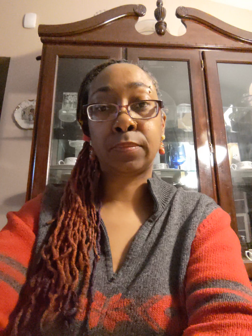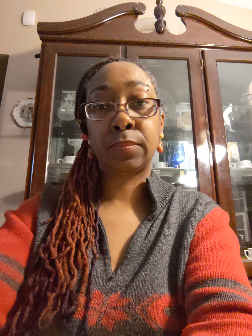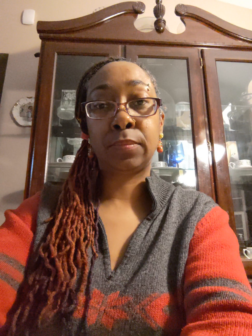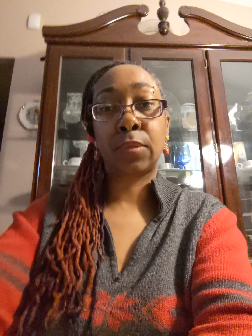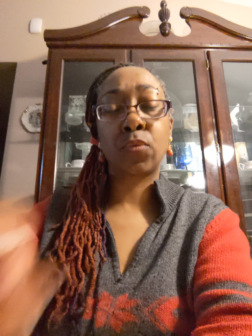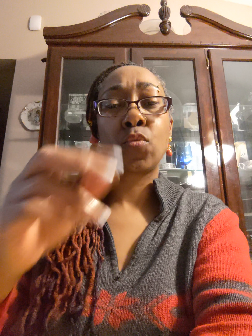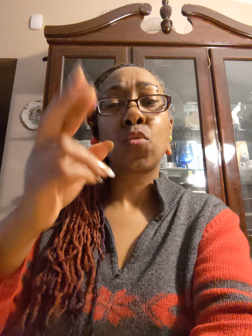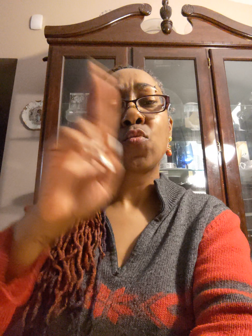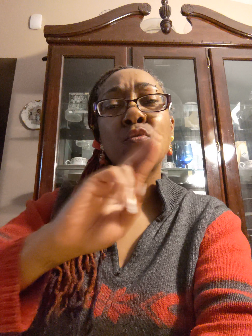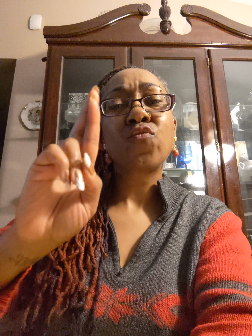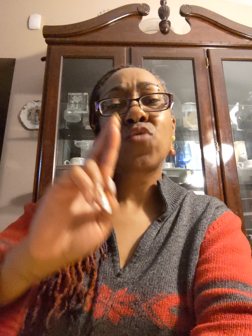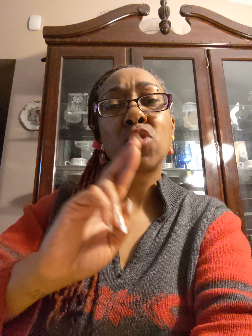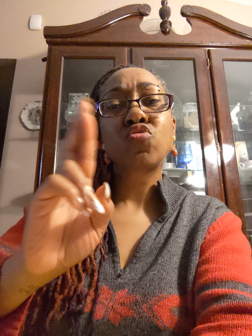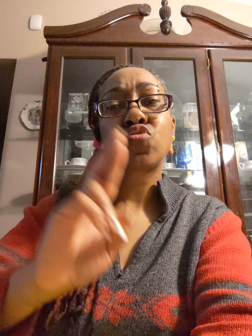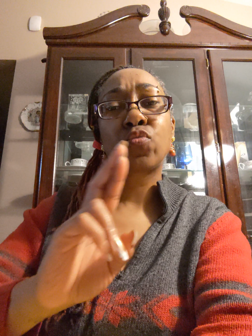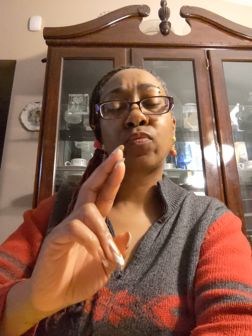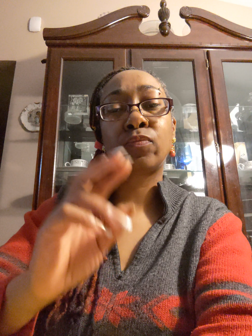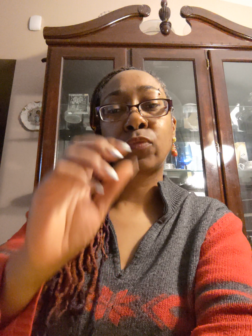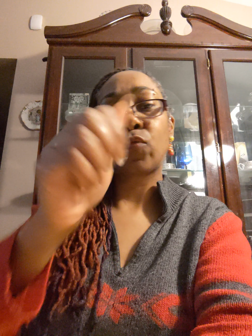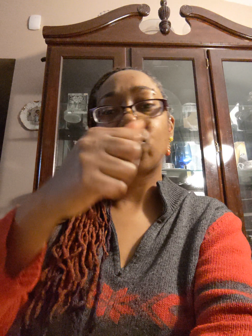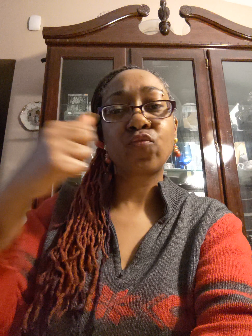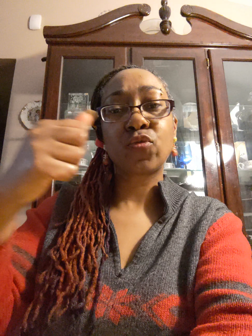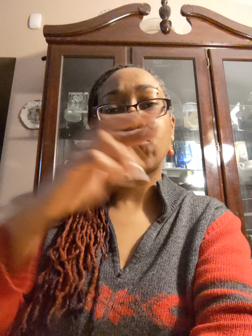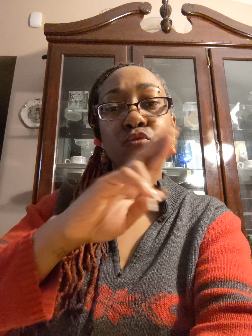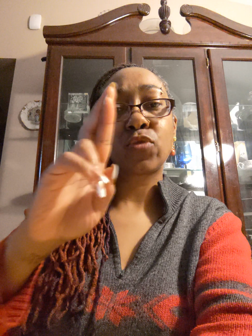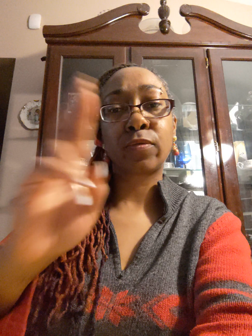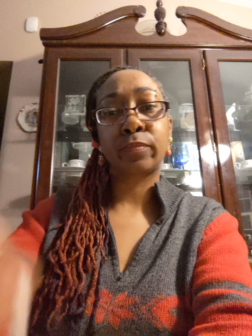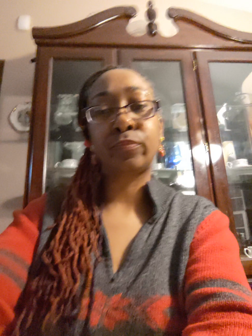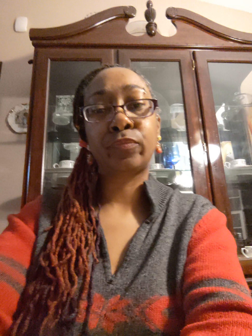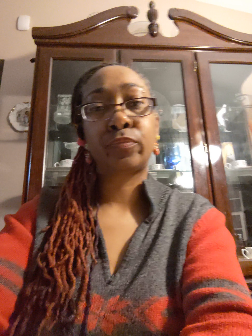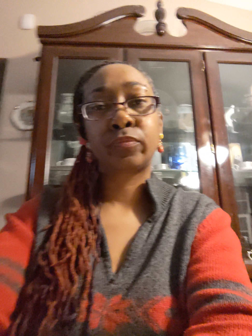refrigerator